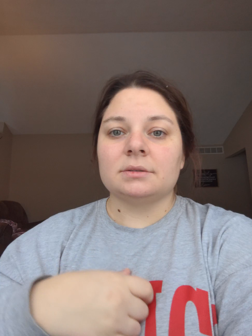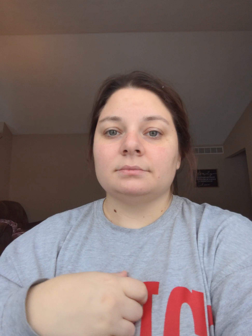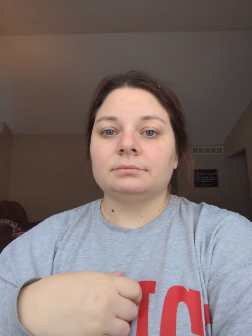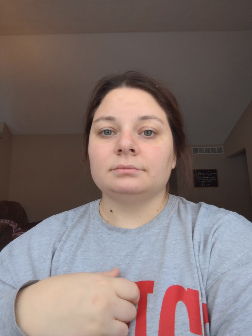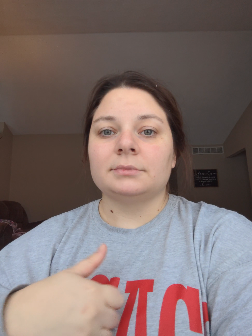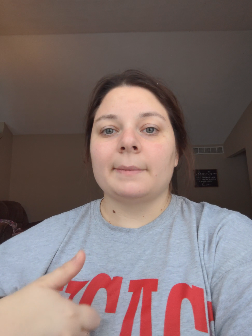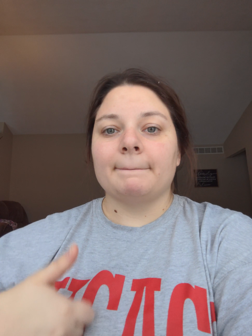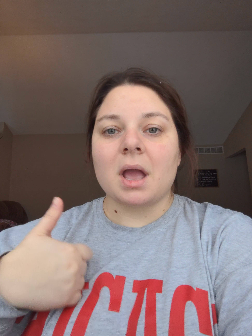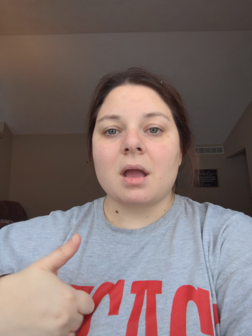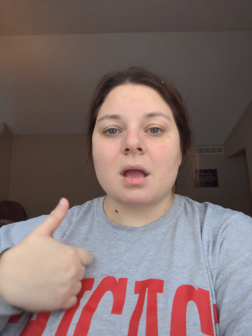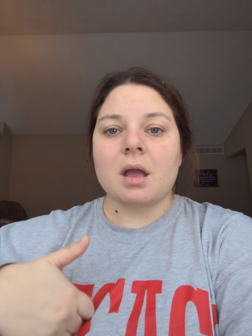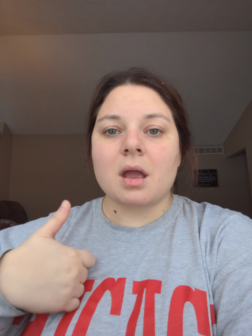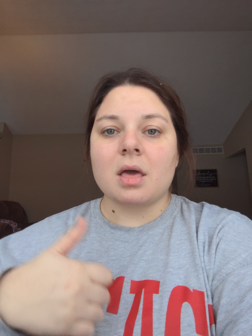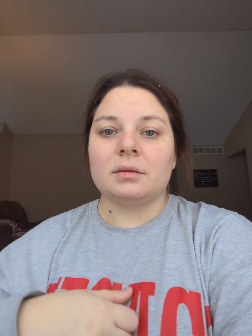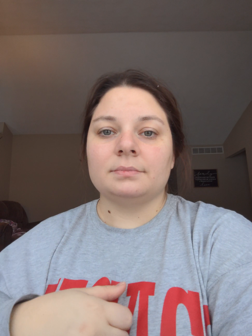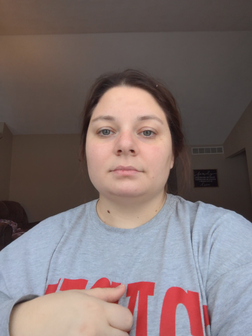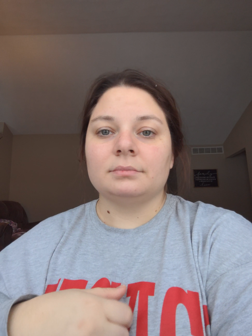bath